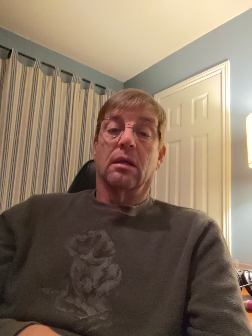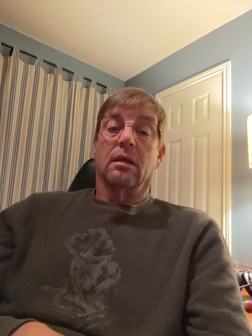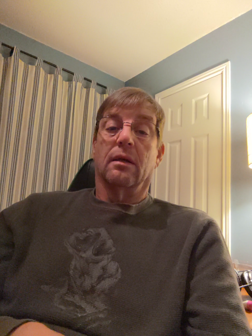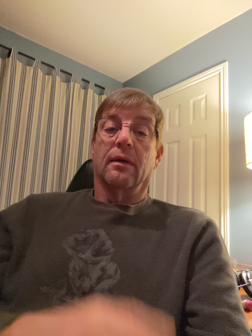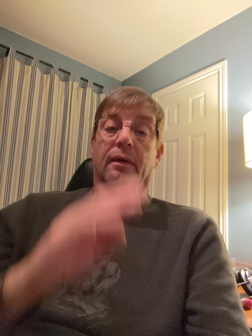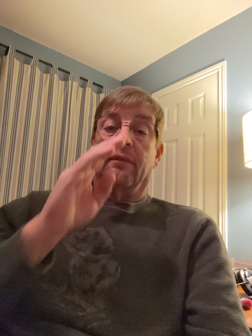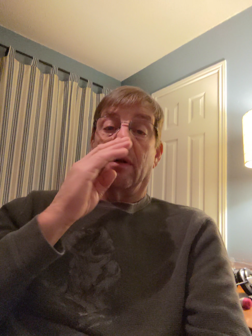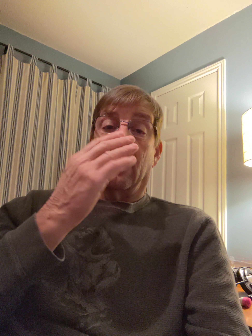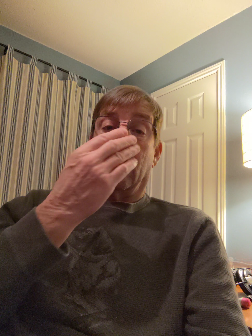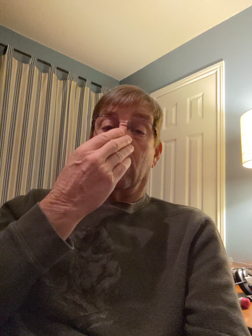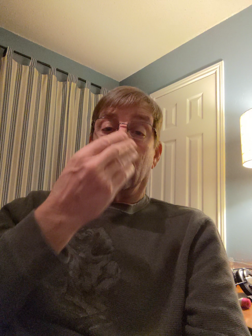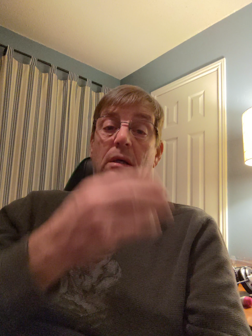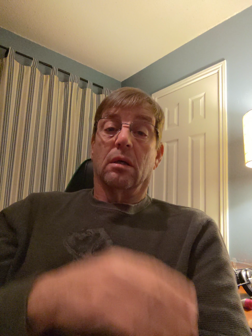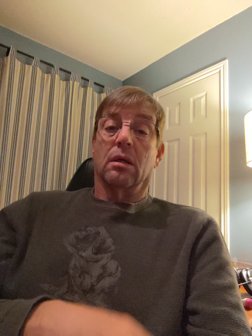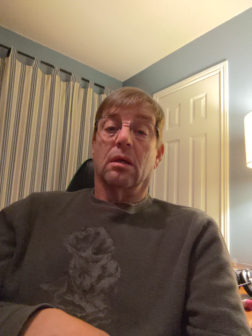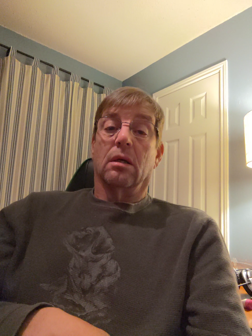flower